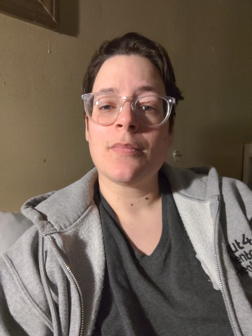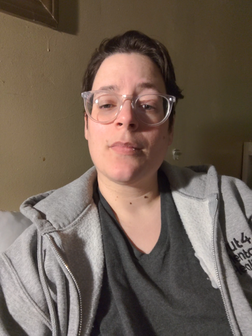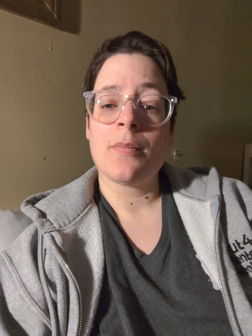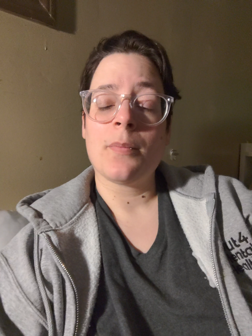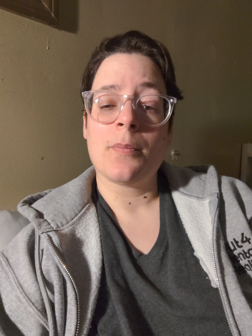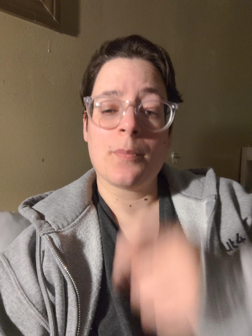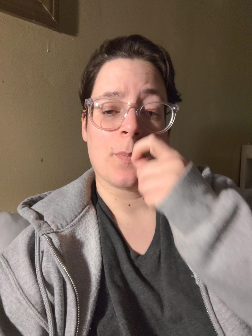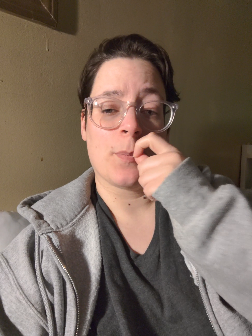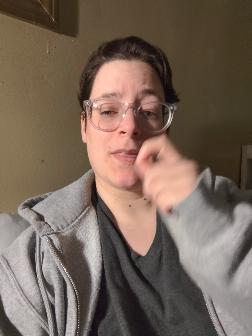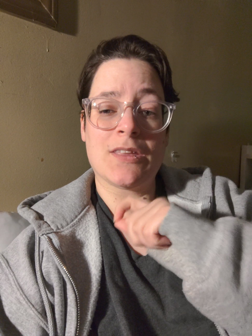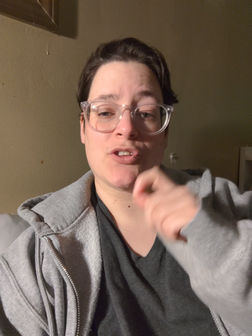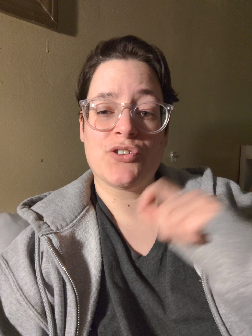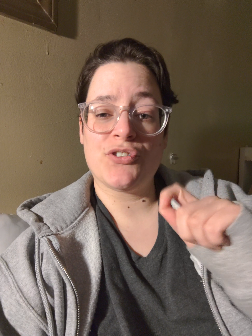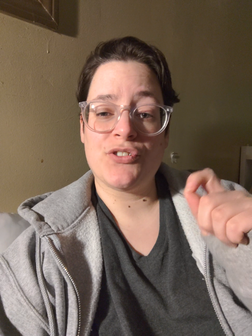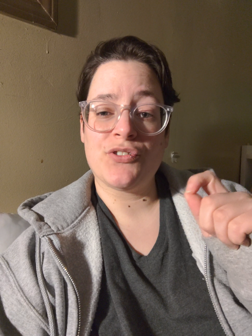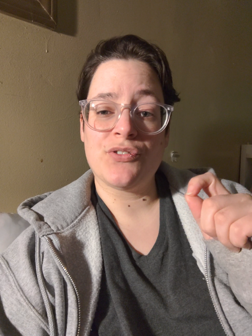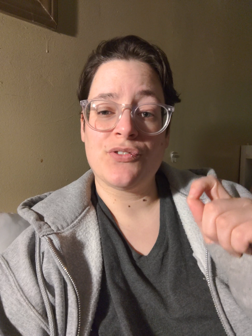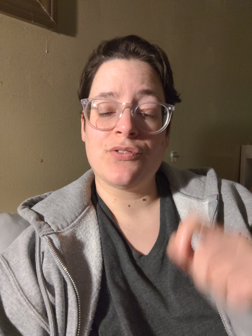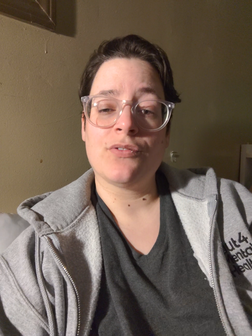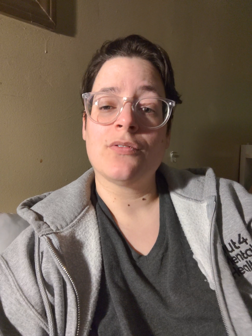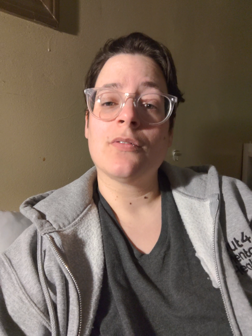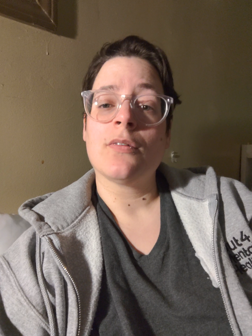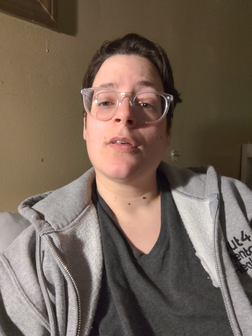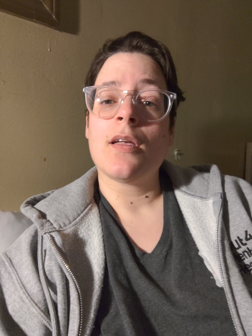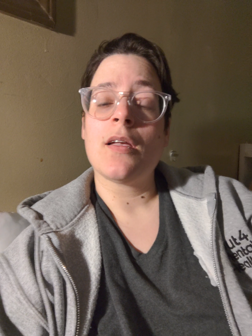pencil